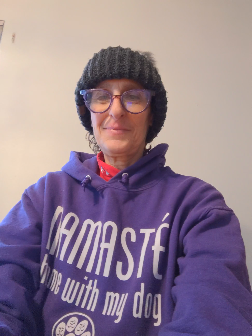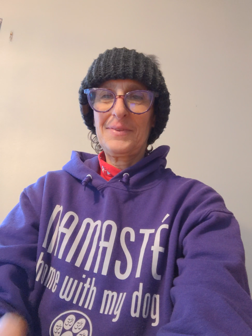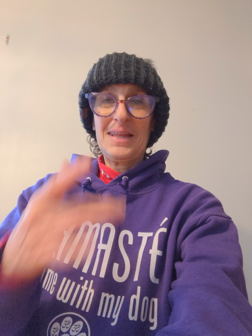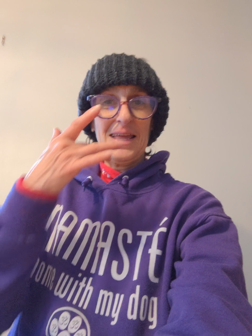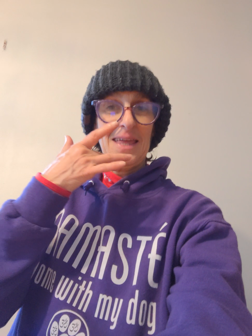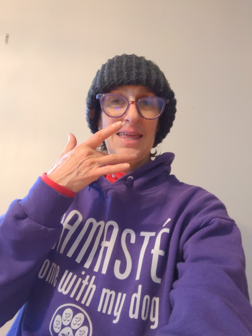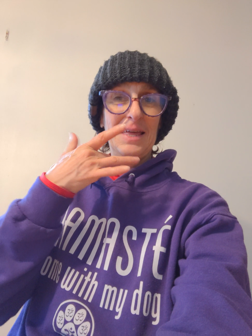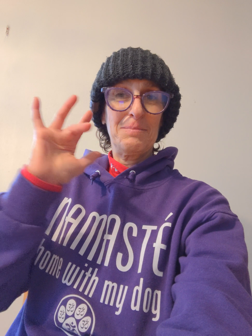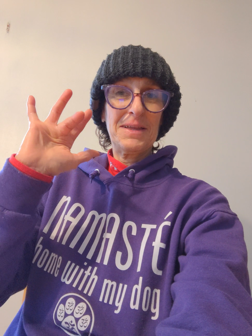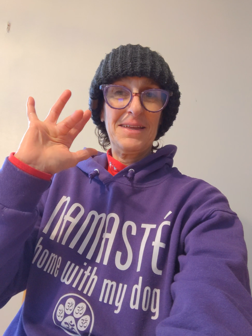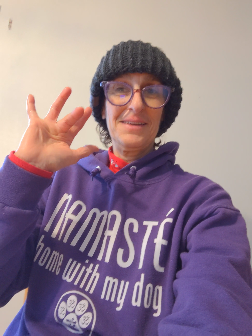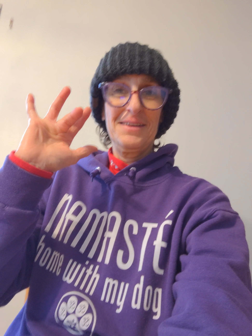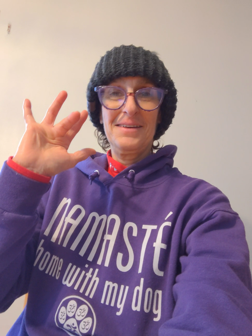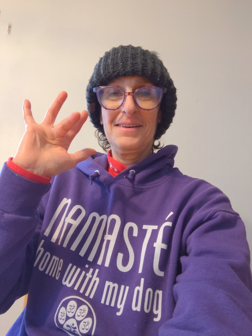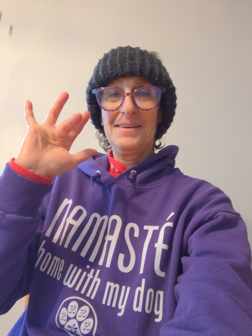empty